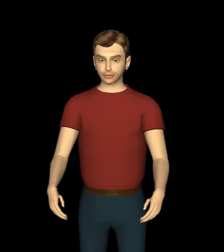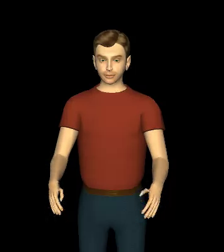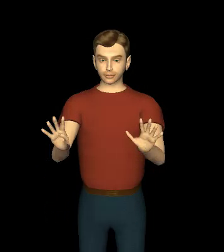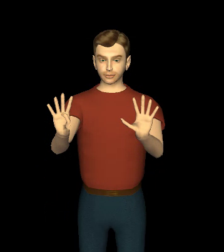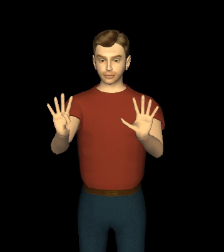9